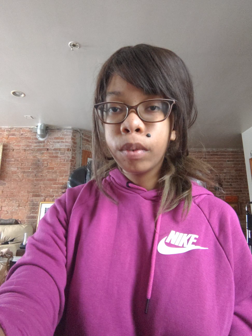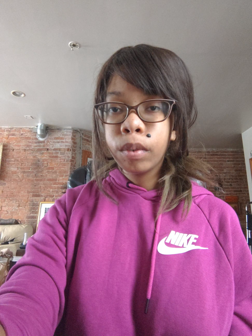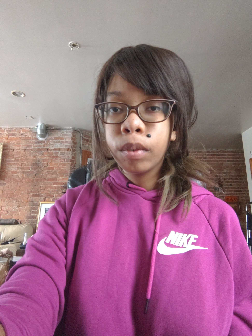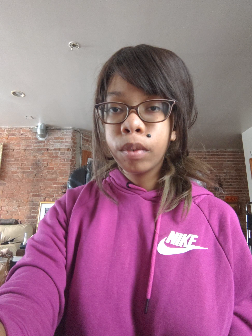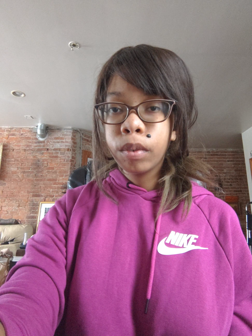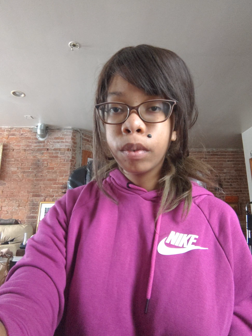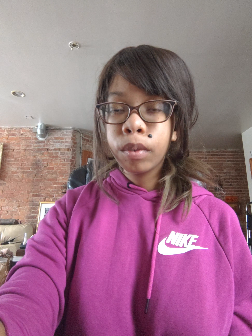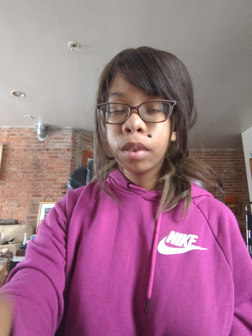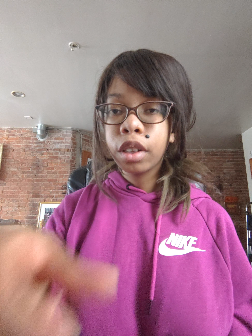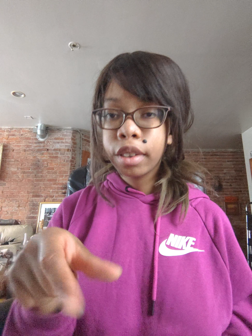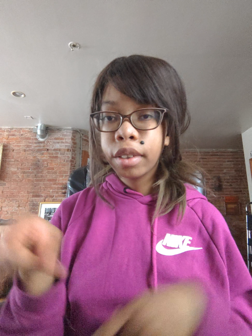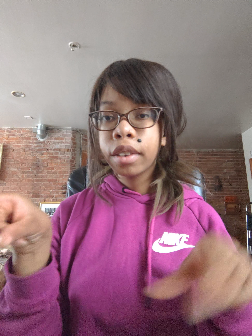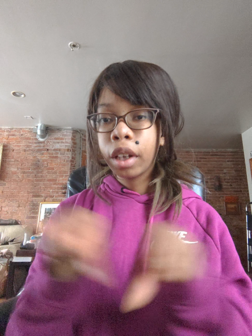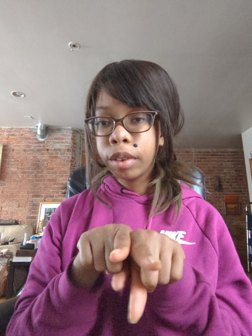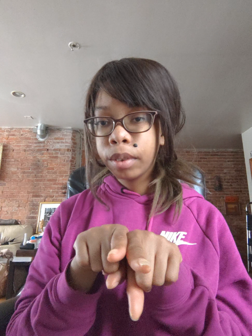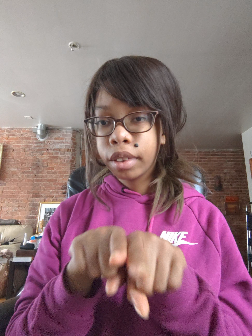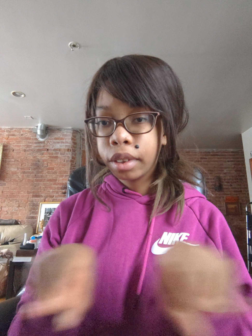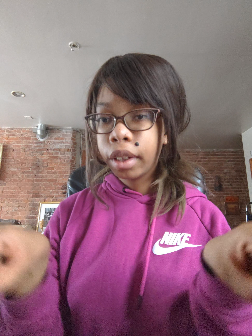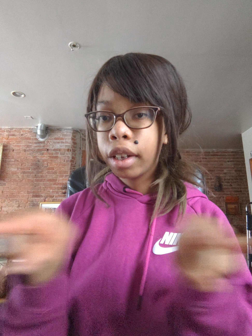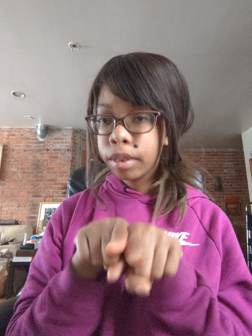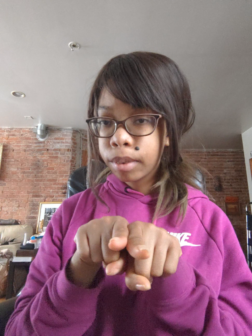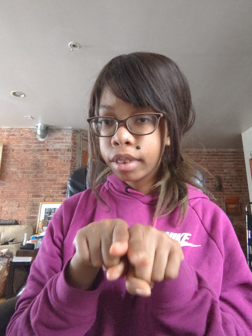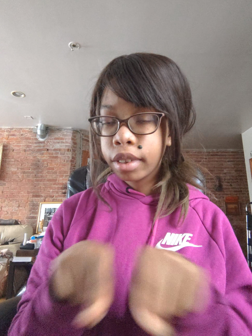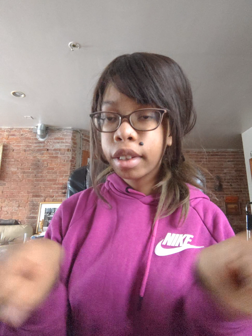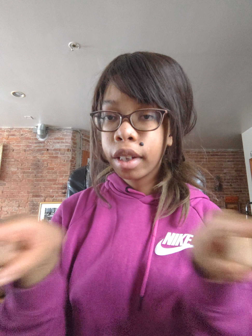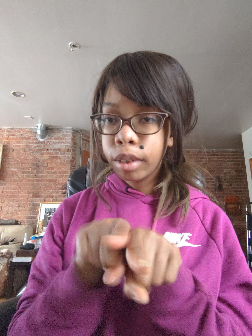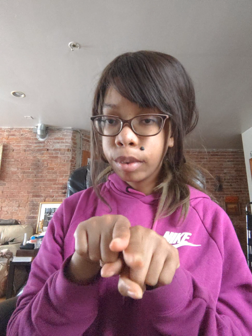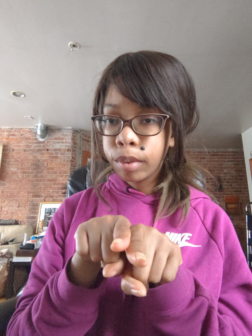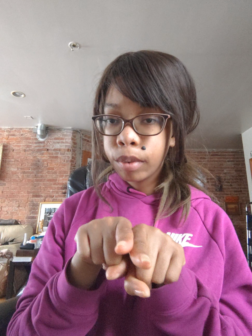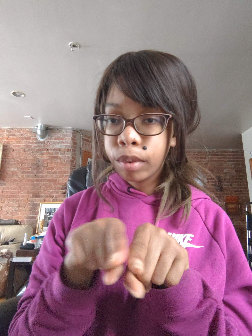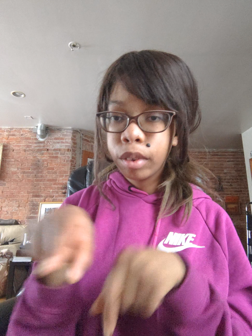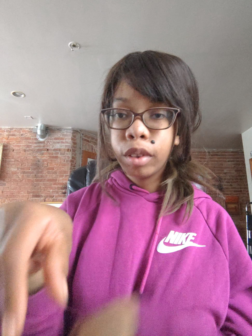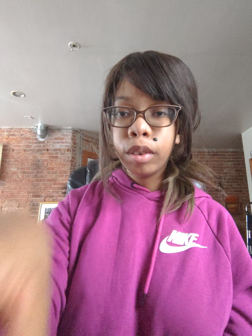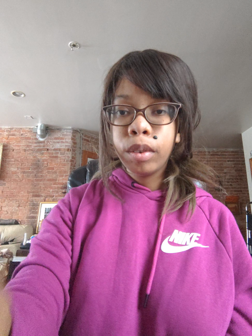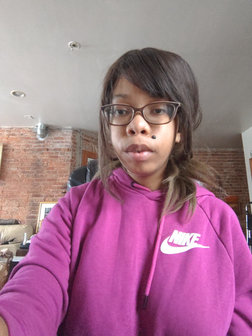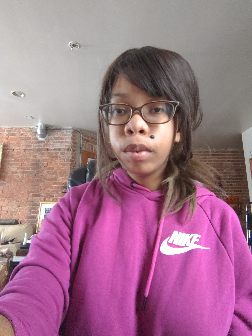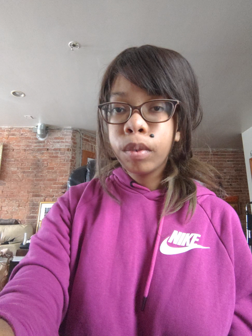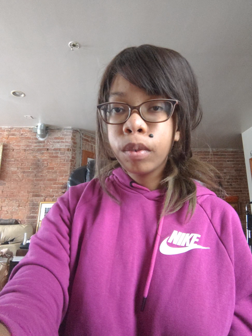same